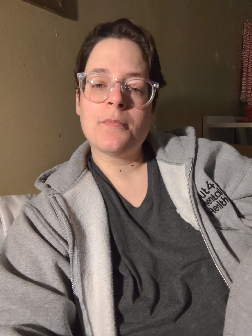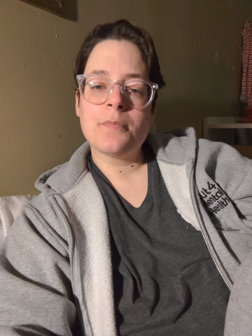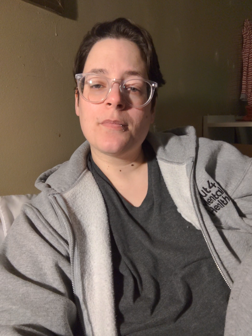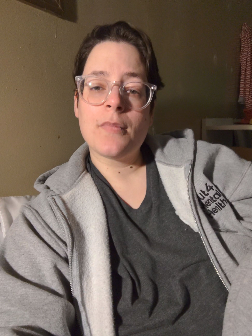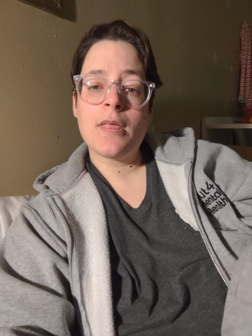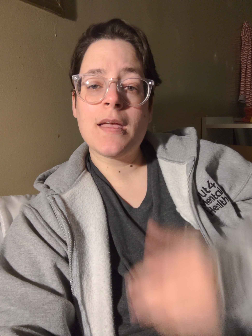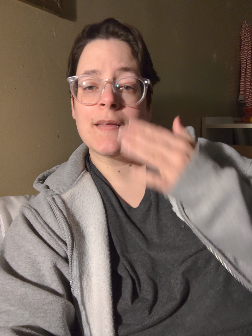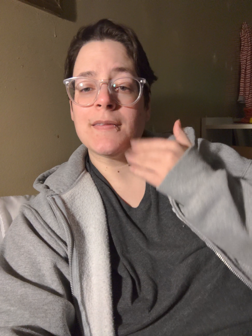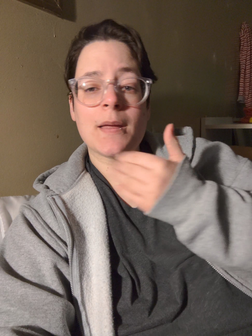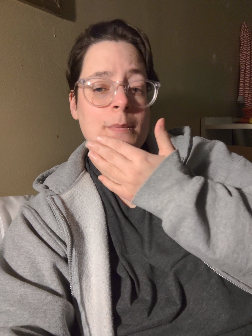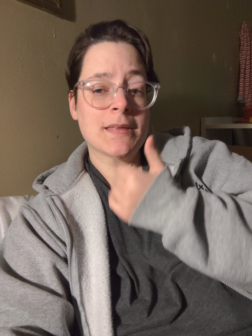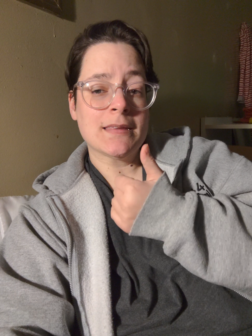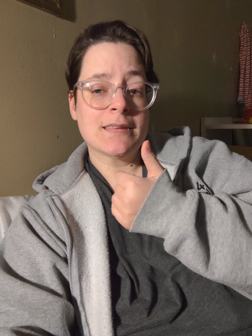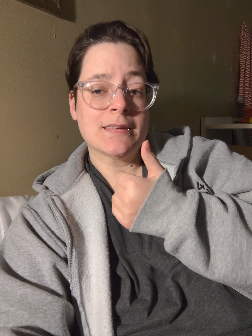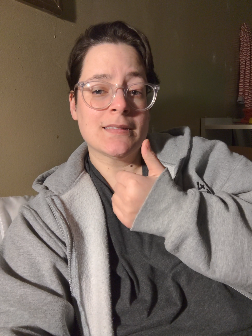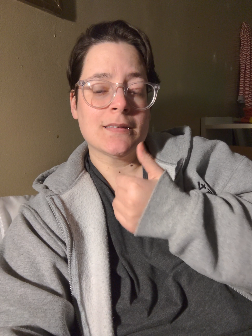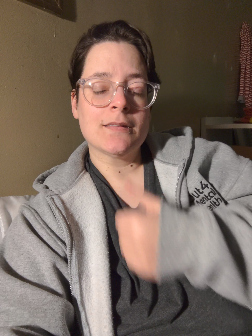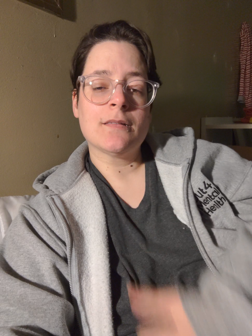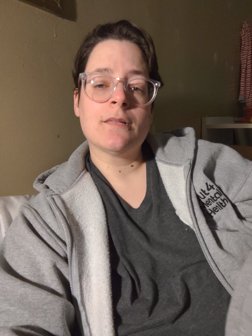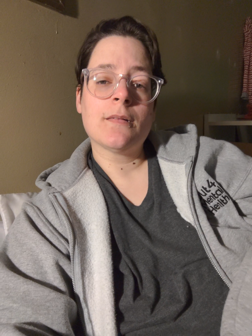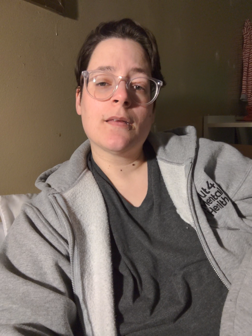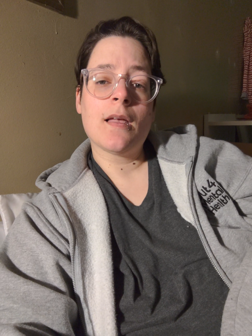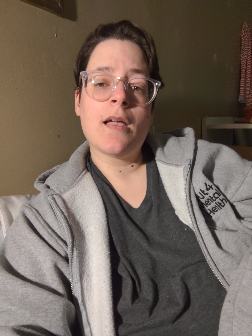napkin